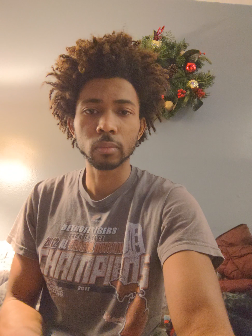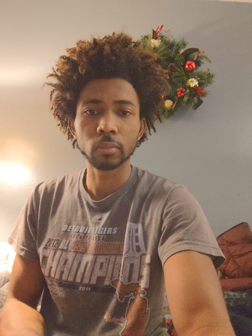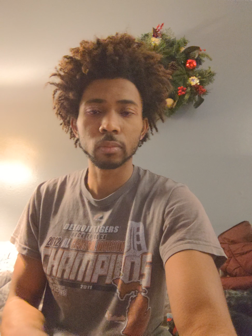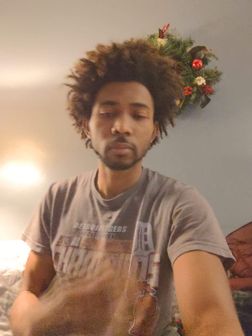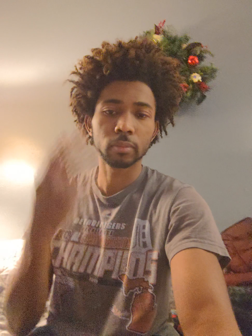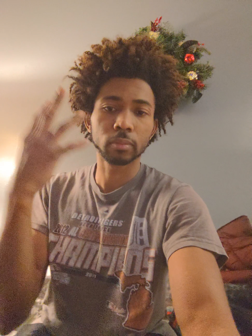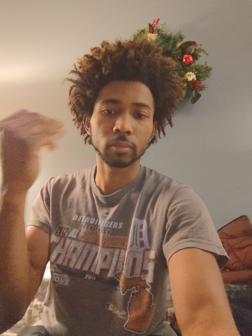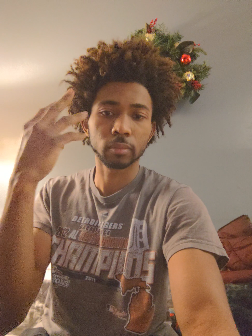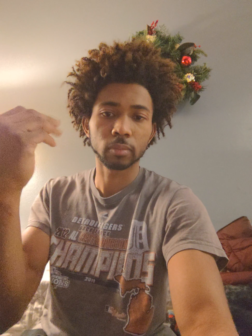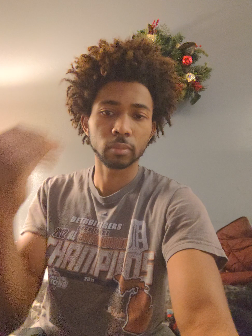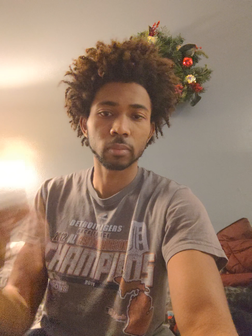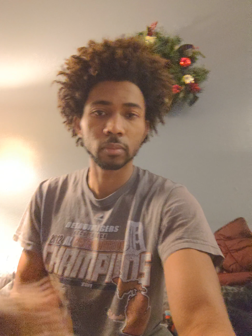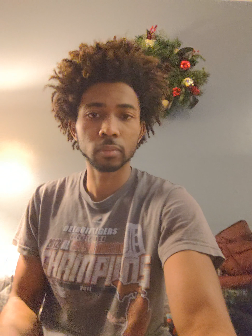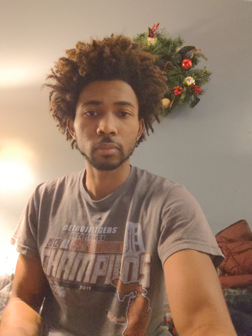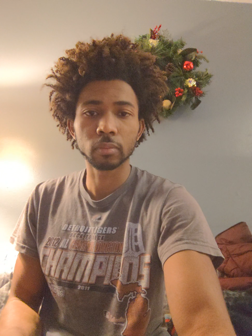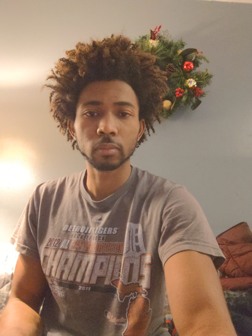outside